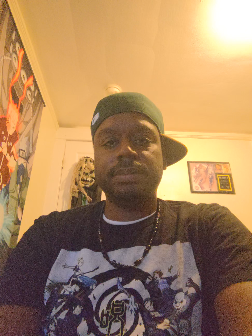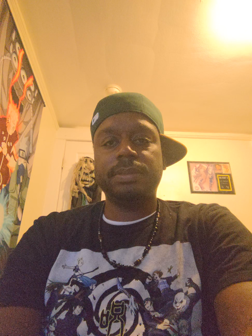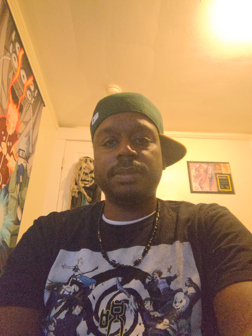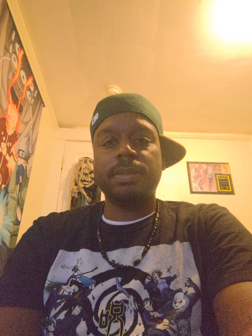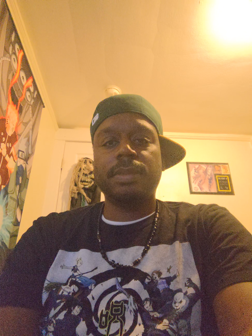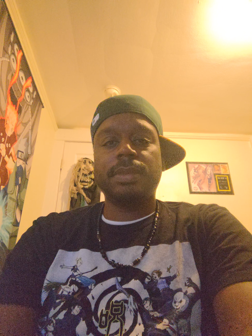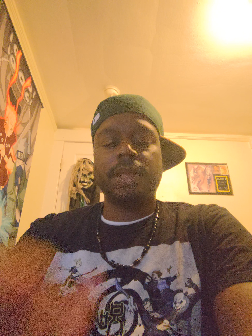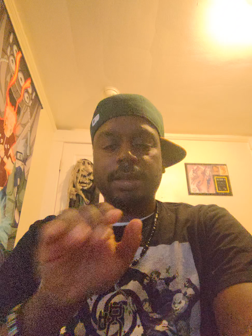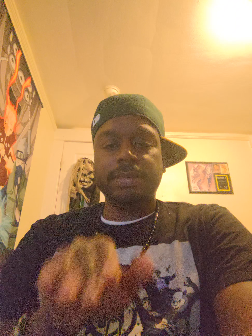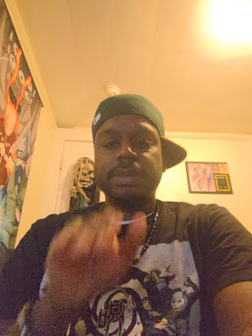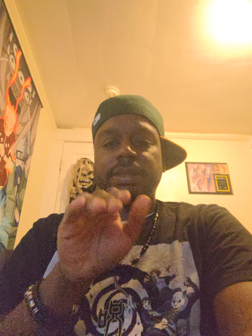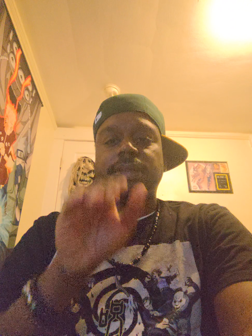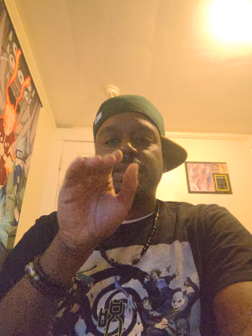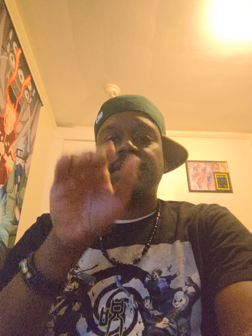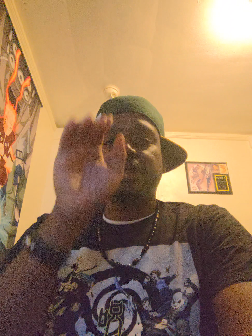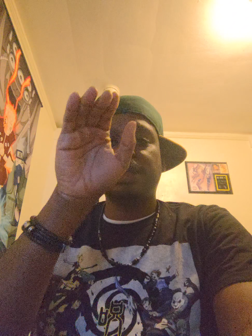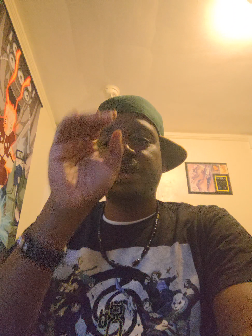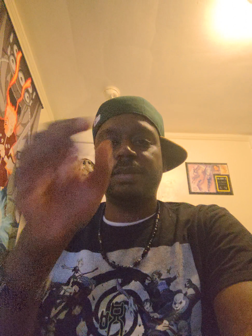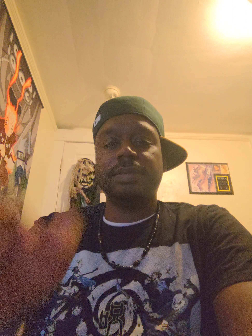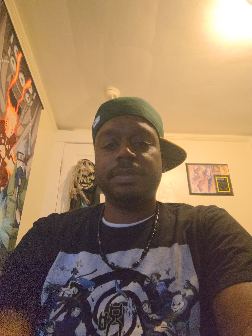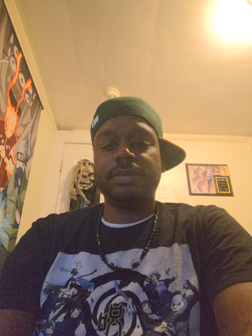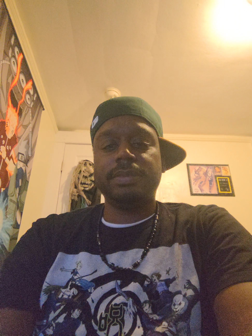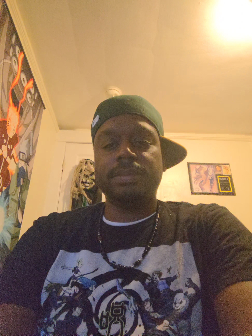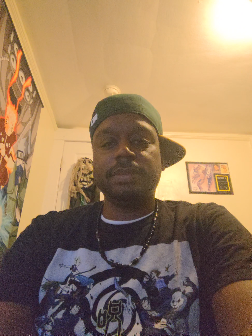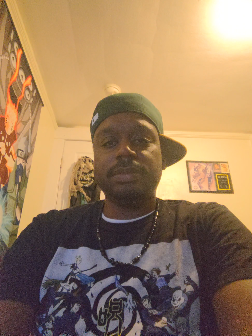stairs